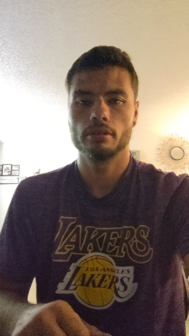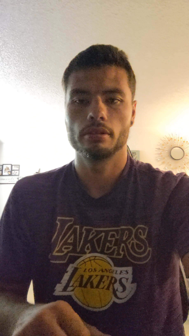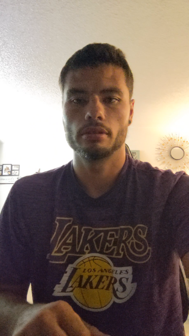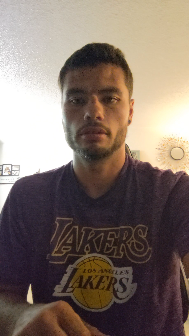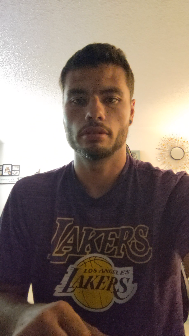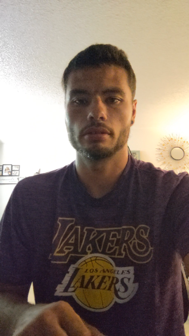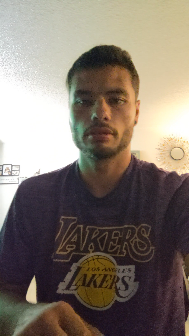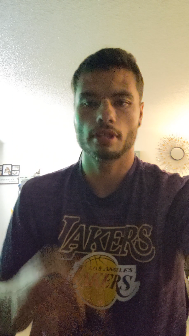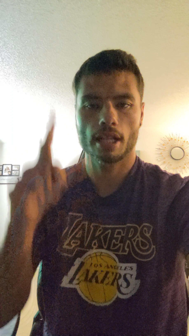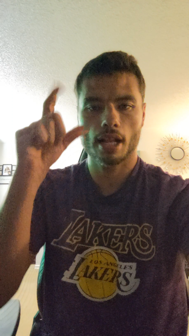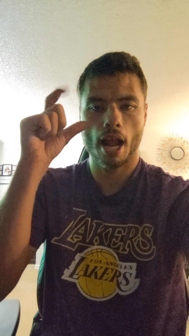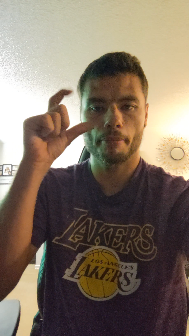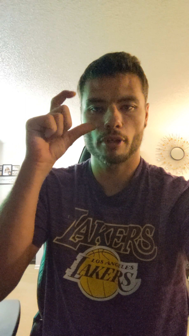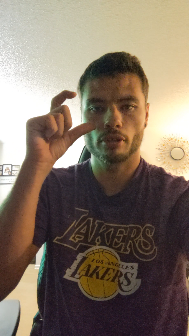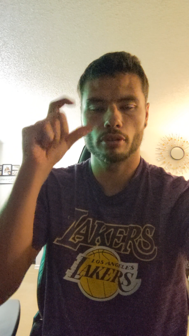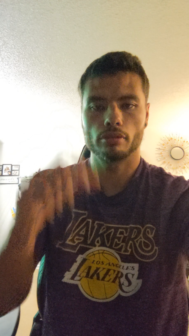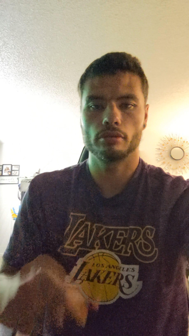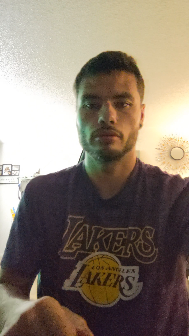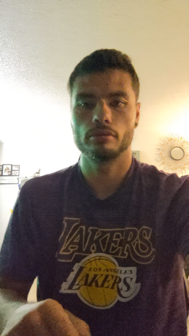camera